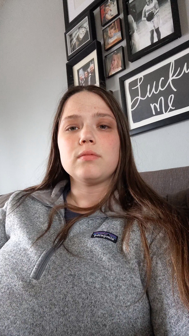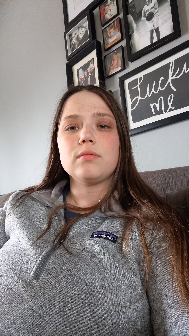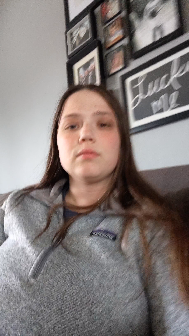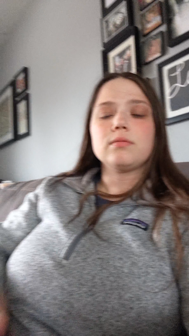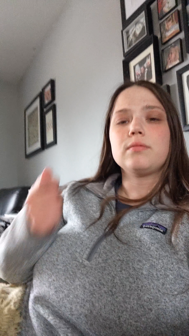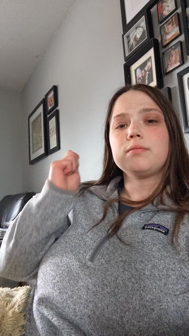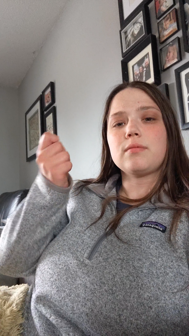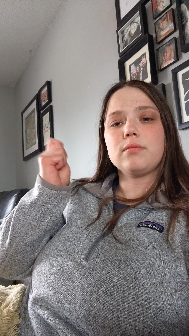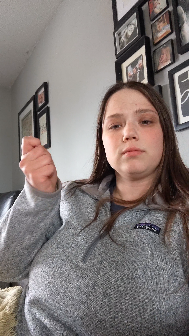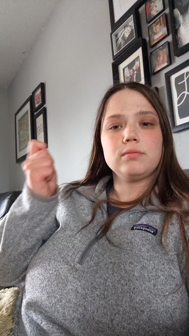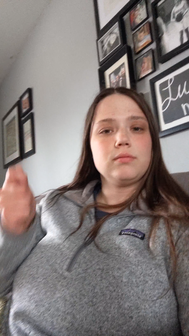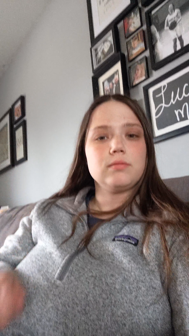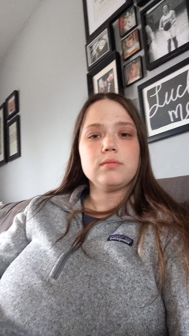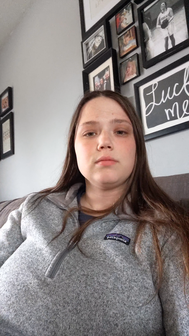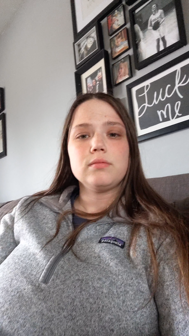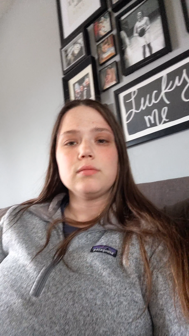bat